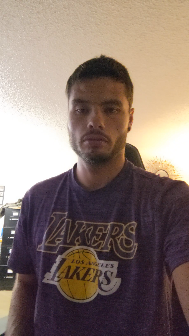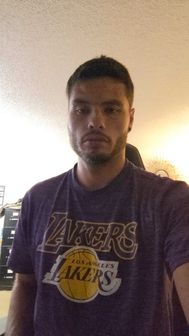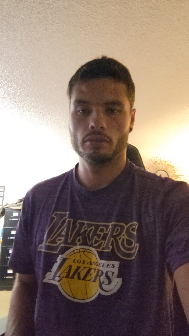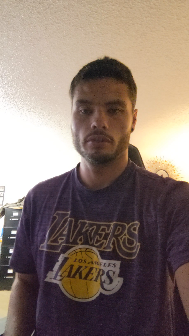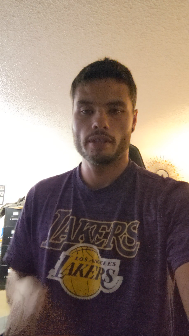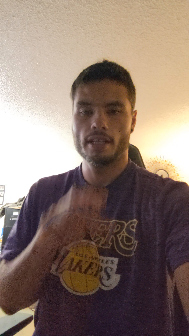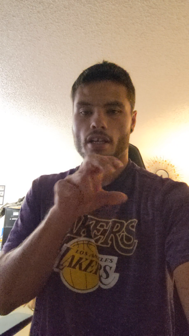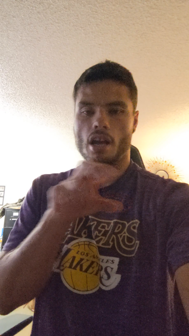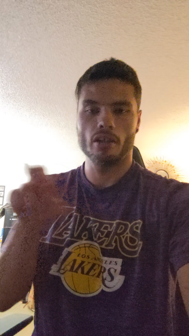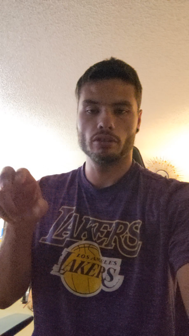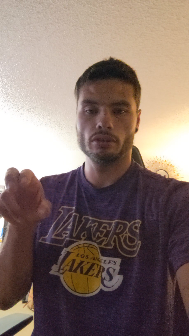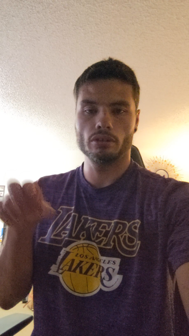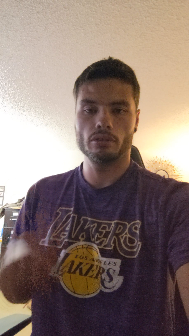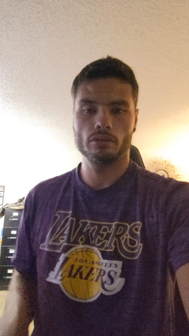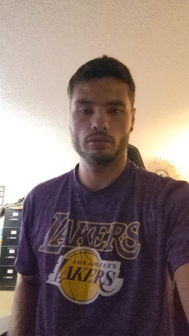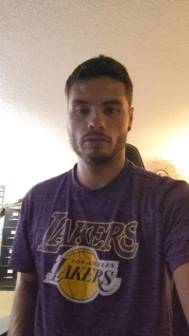couch